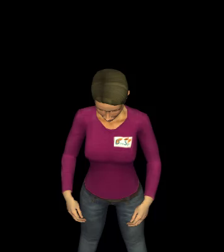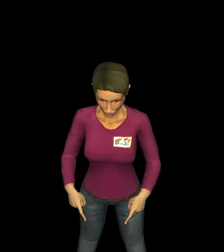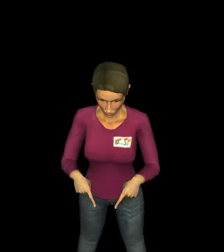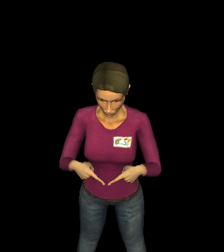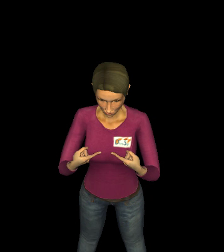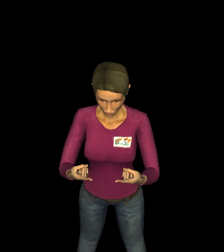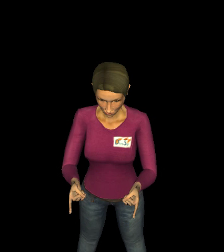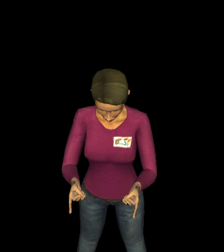يذهب